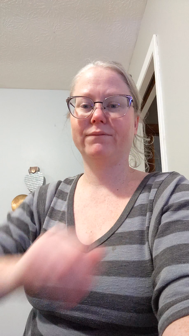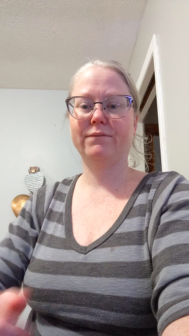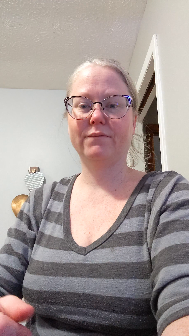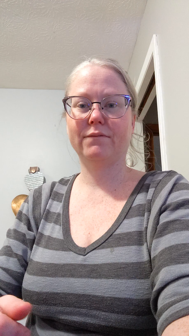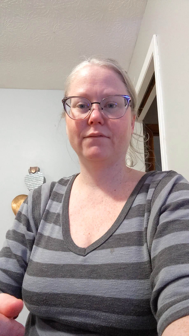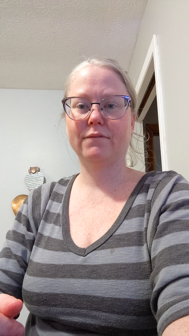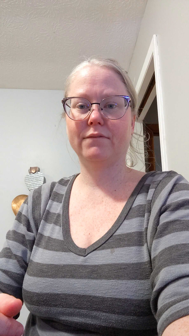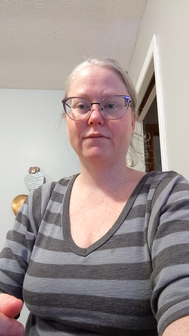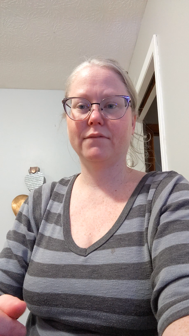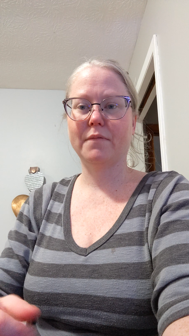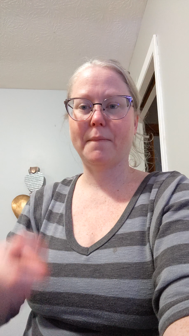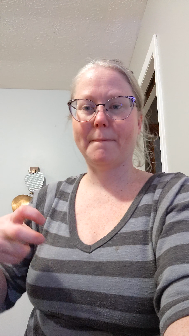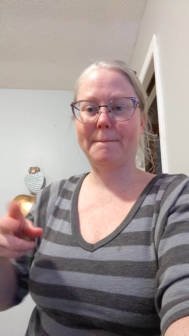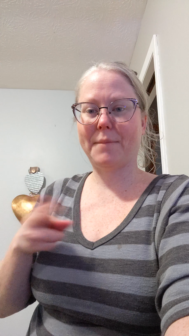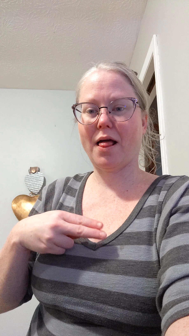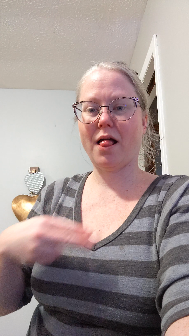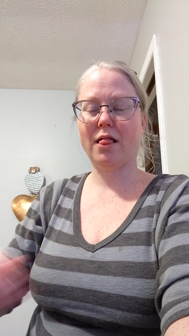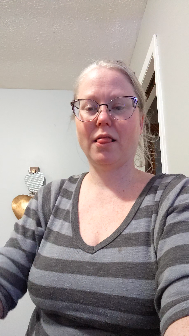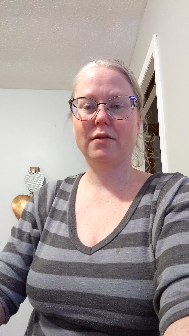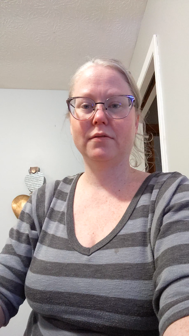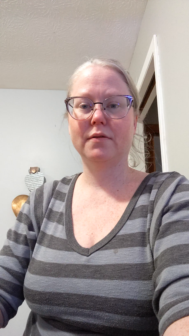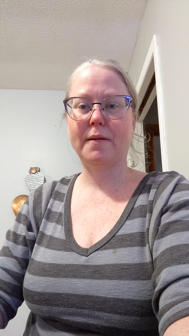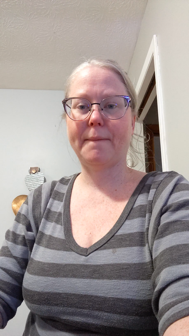belt